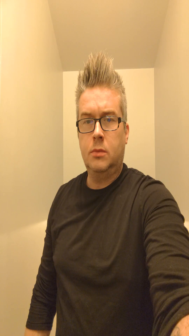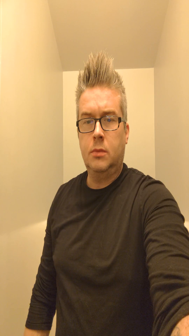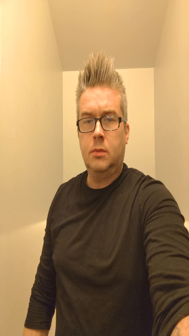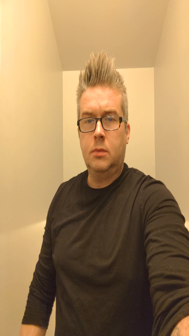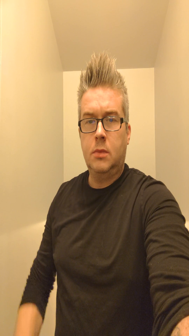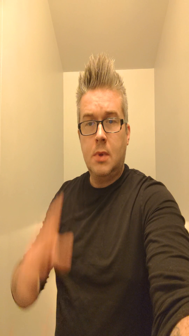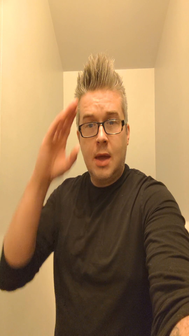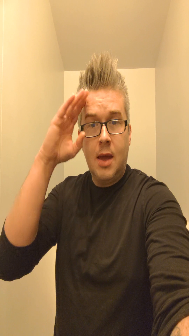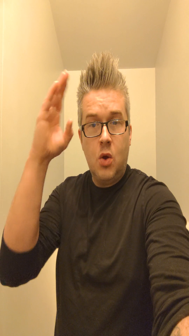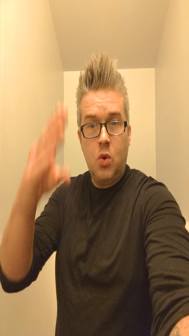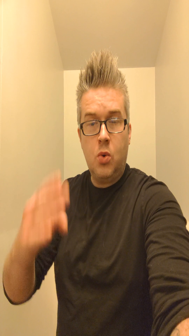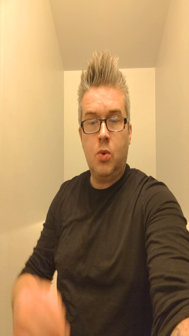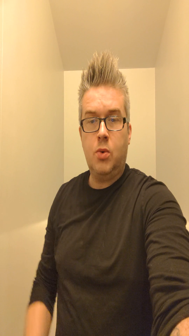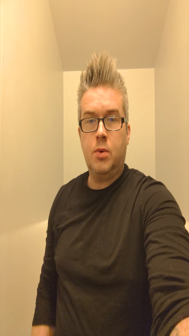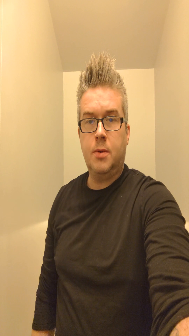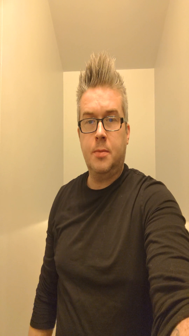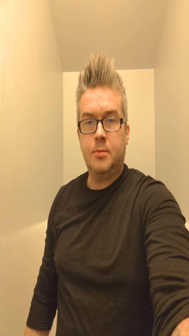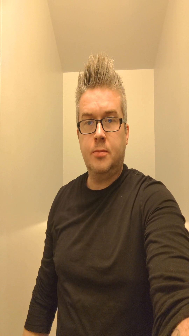hello